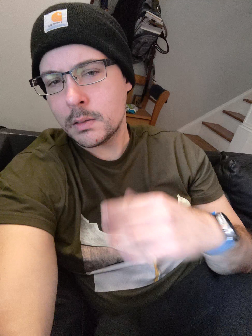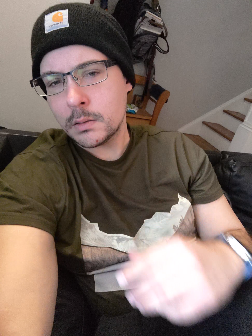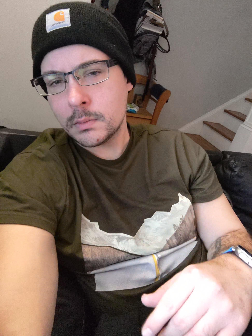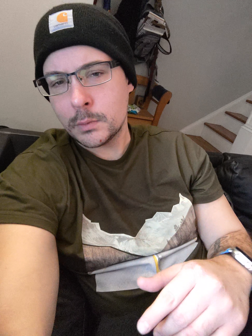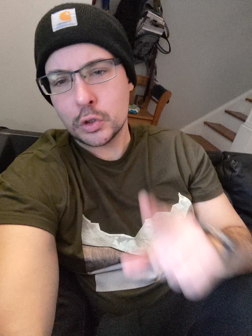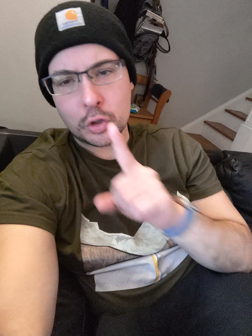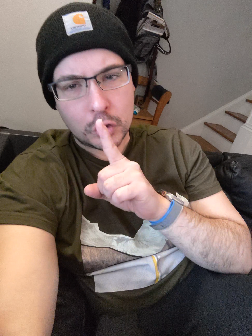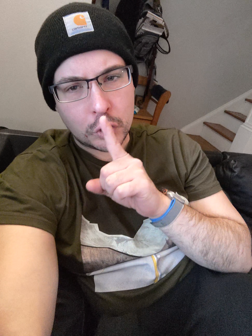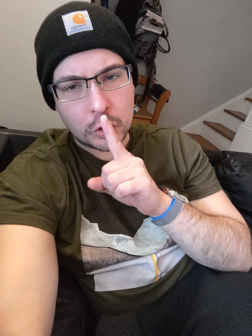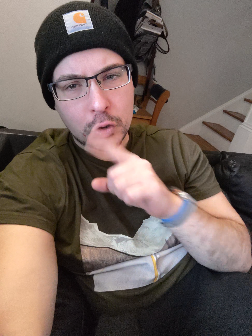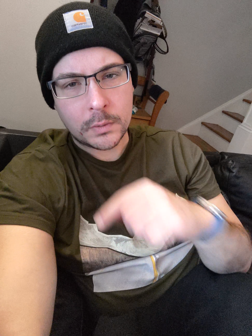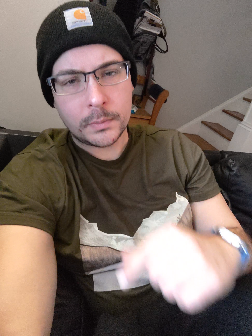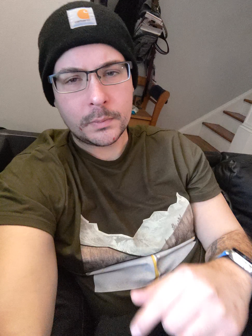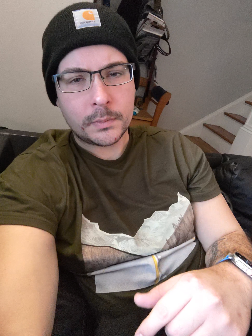shhh